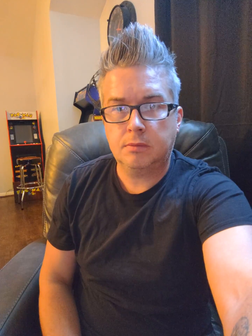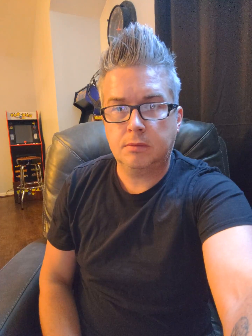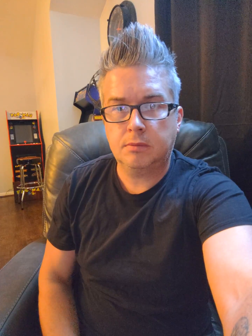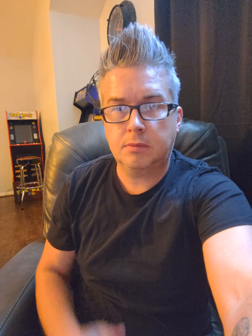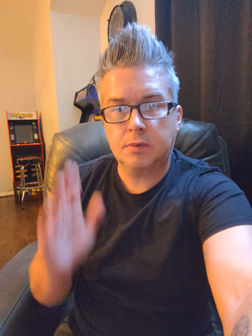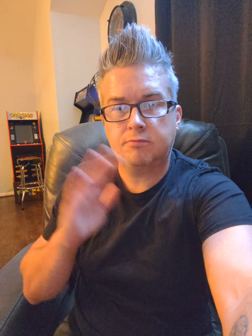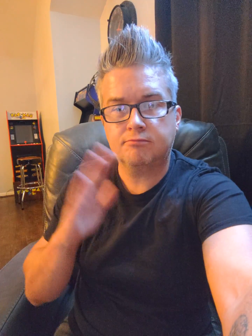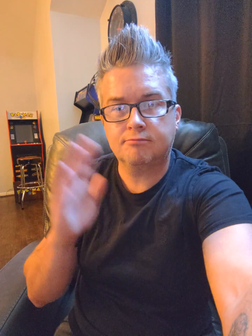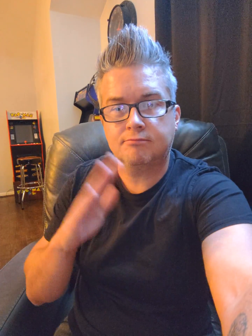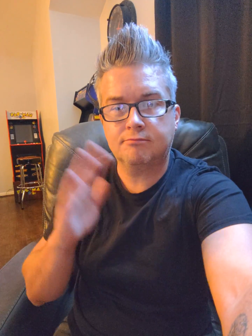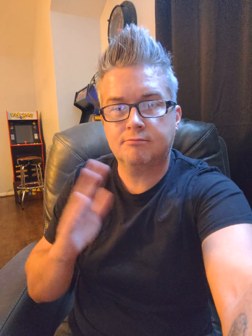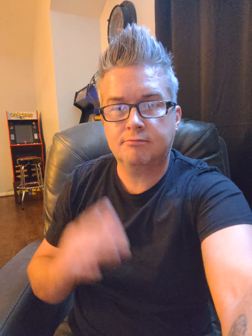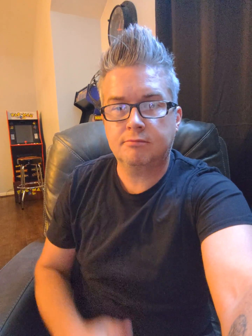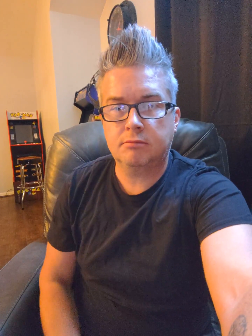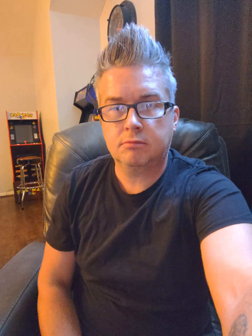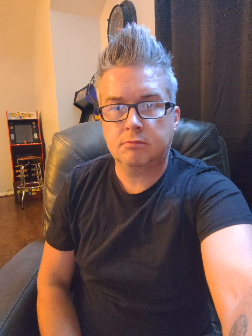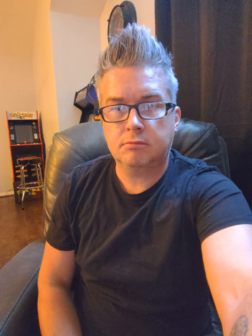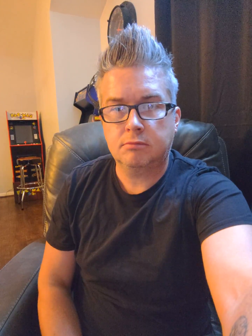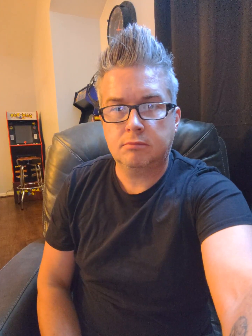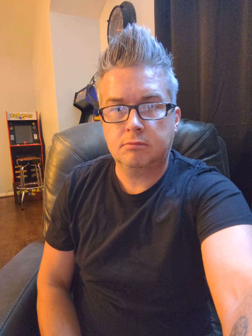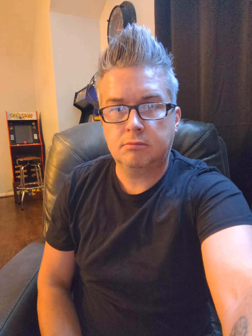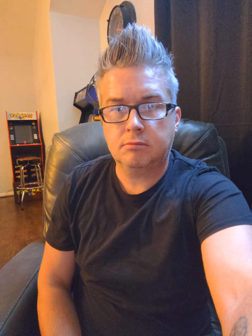clap